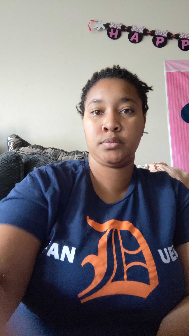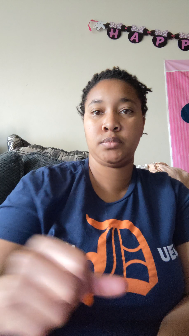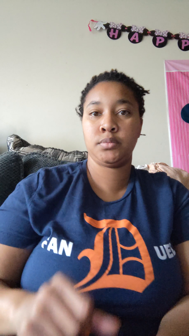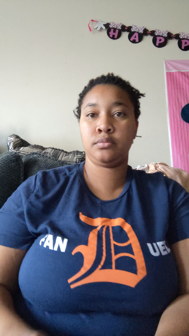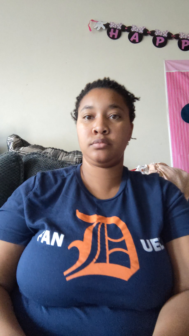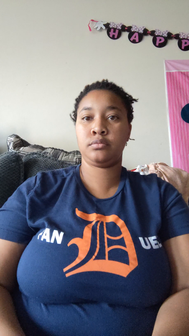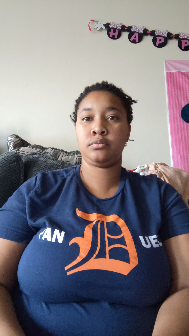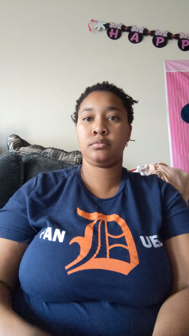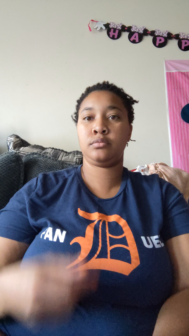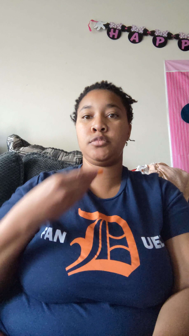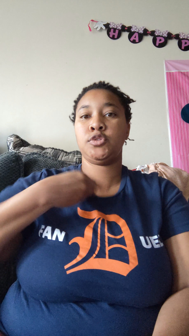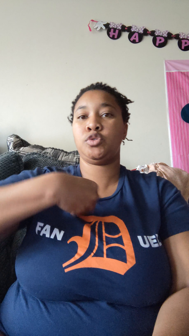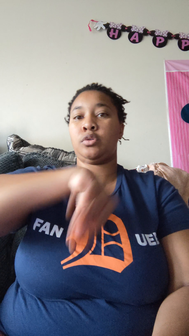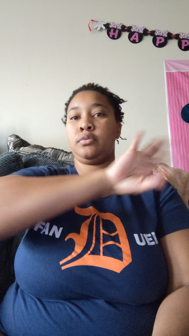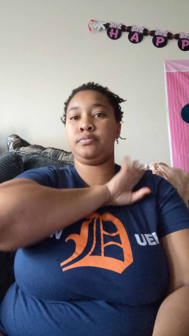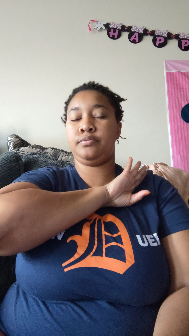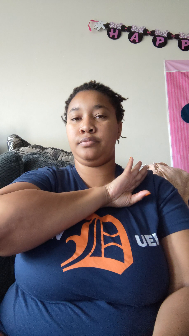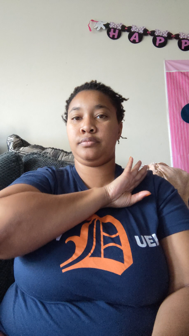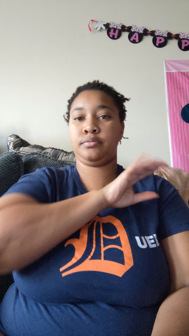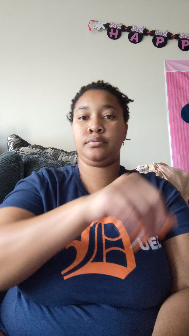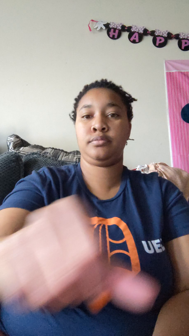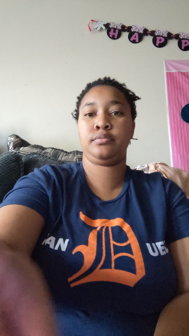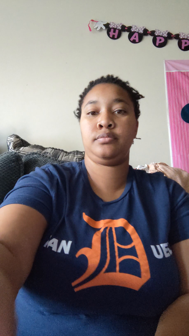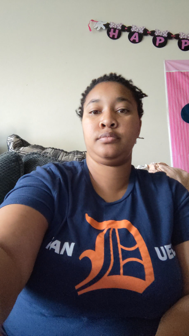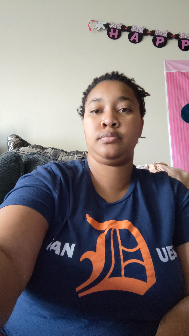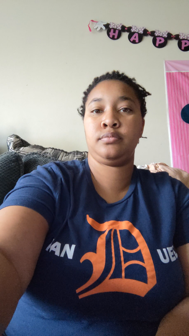scarf